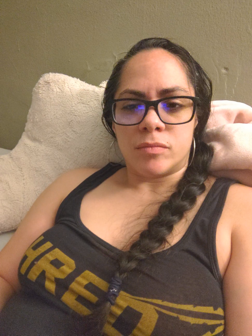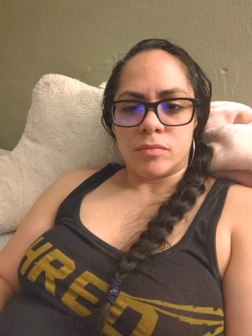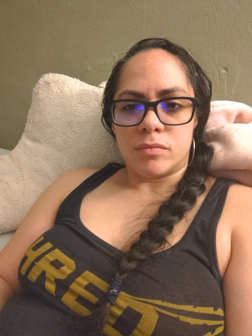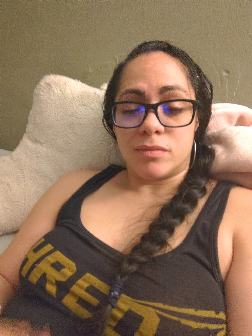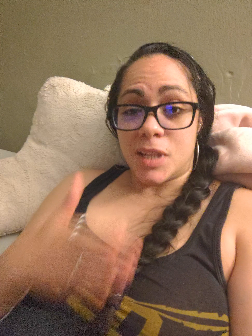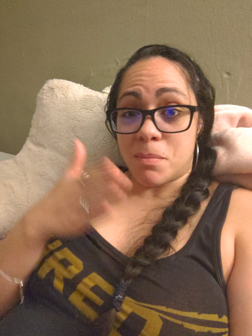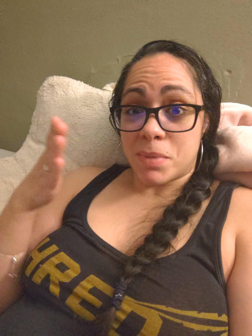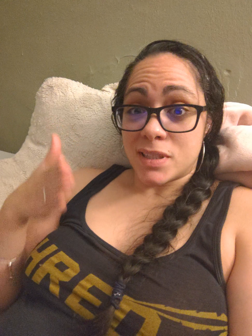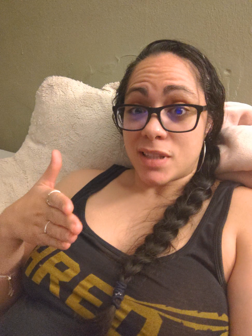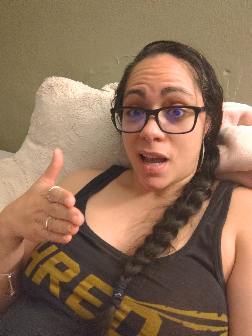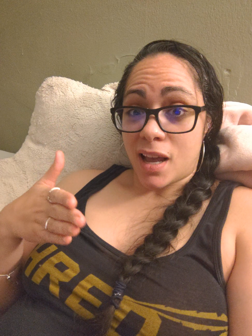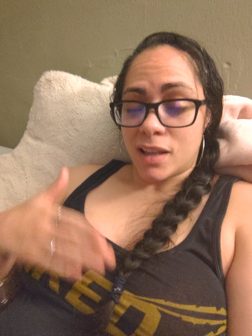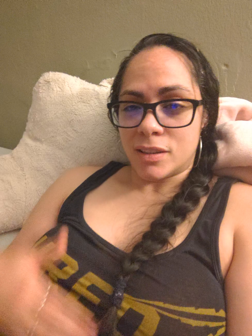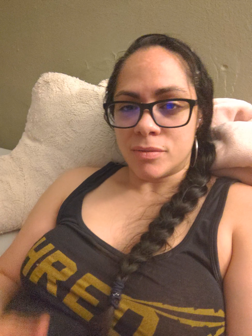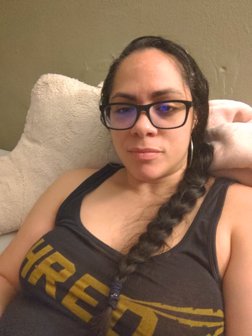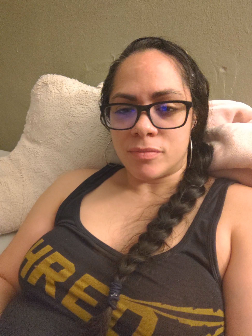beside